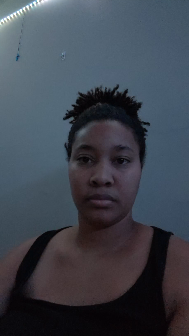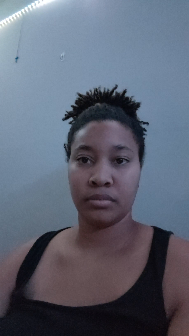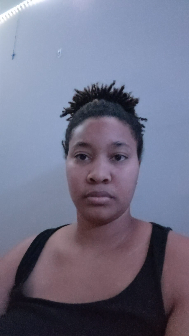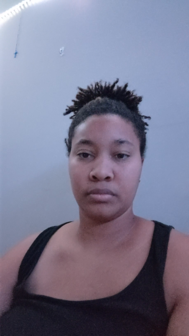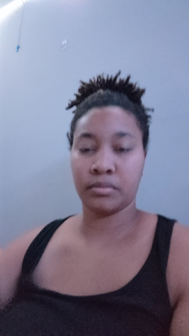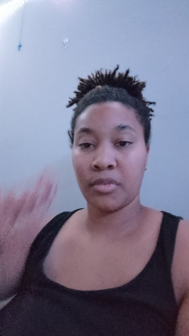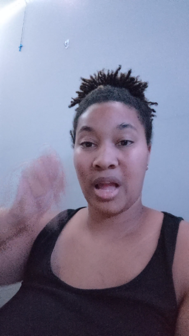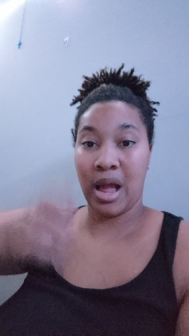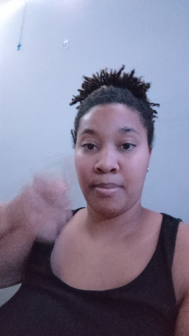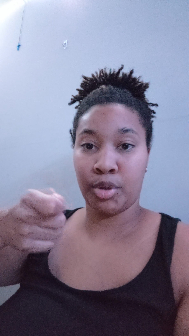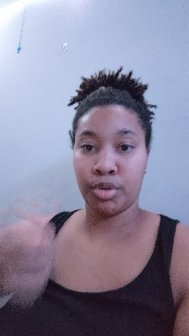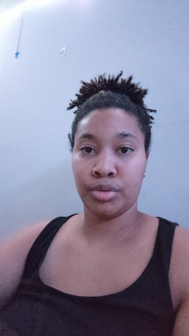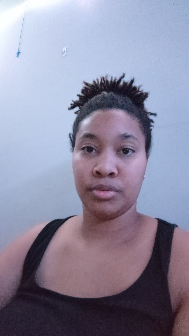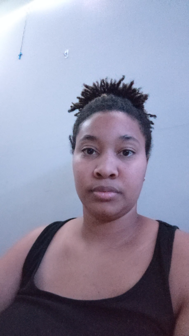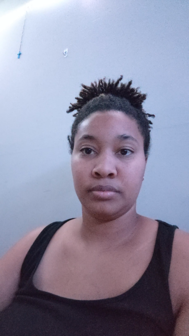hammer